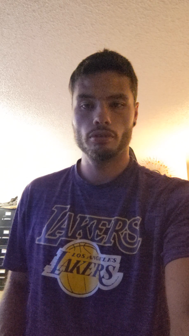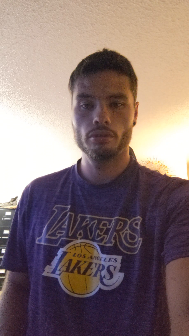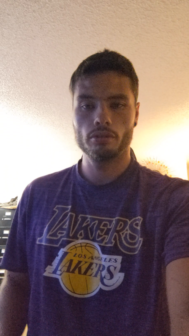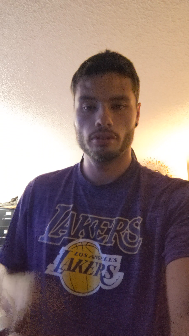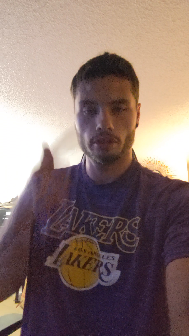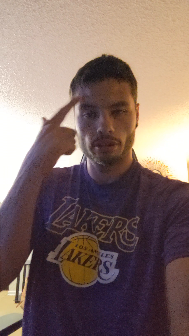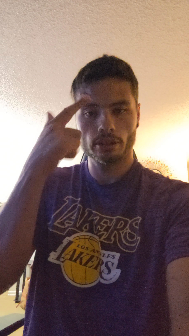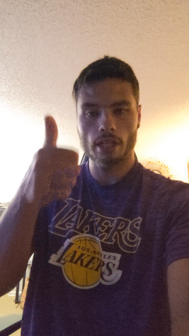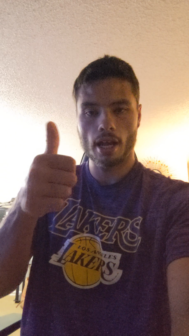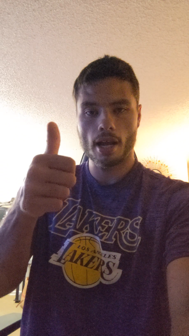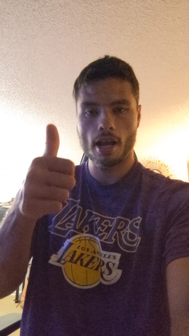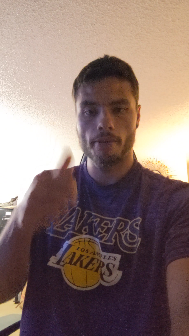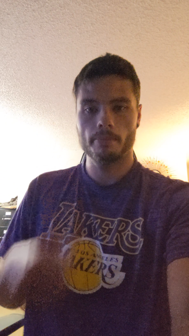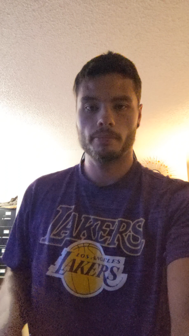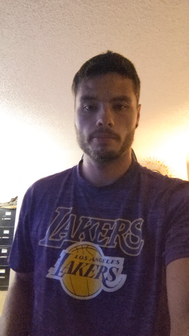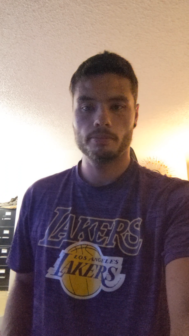dime